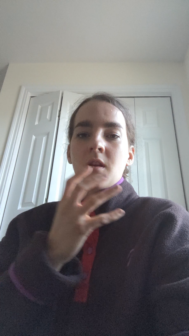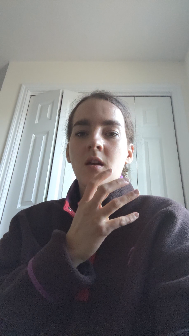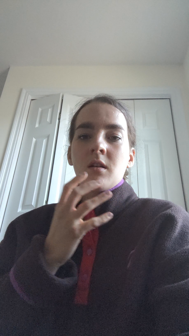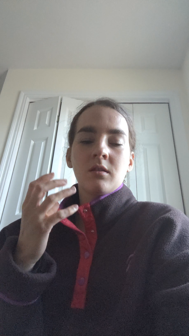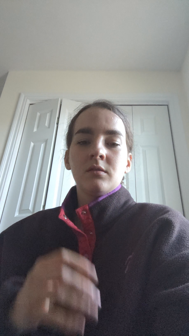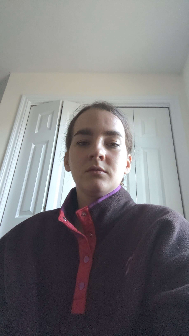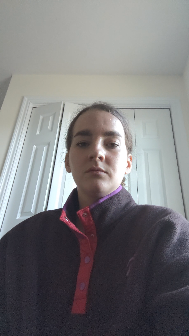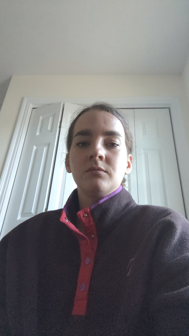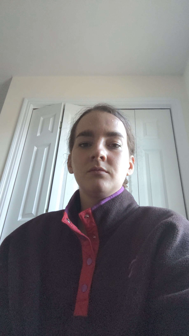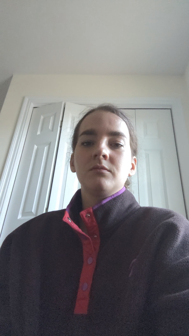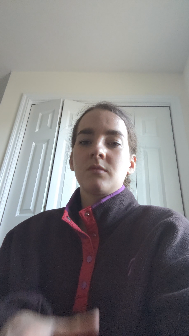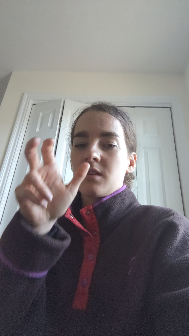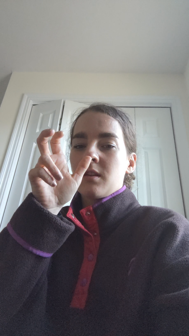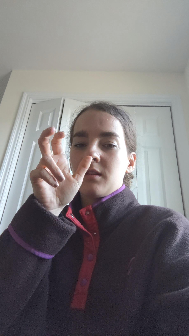ant